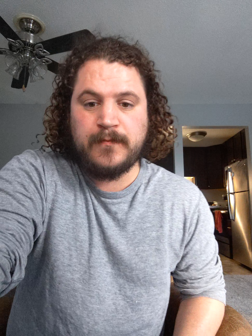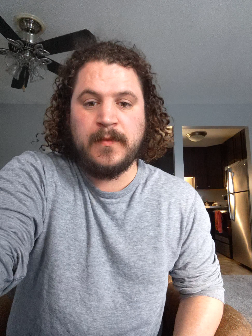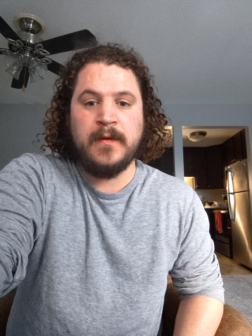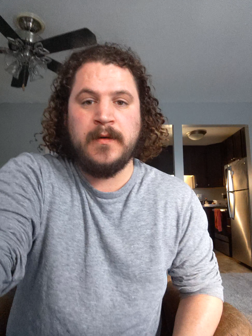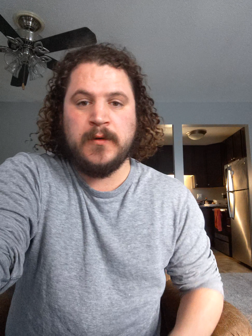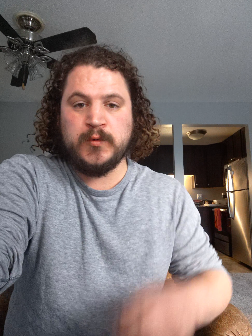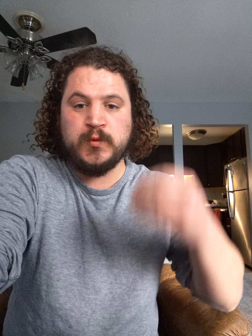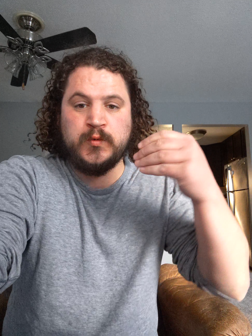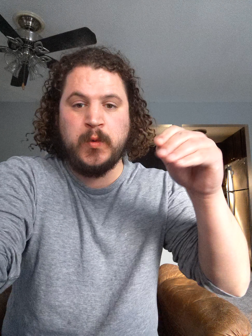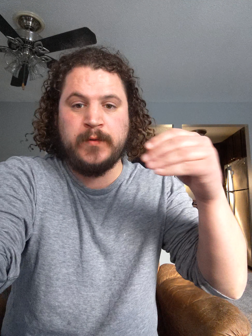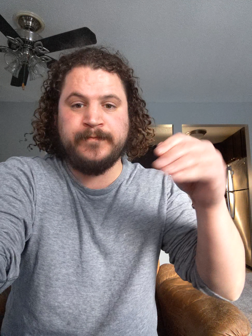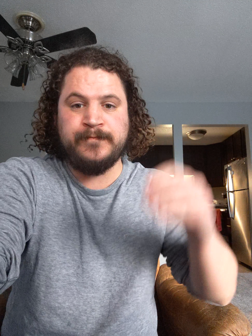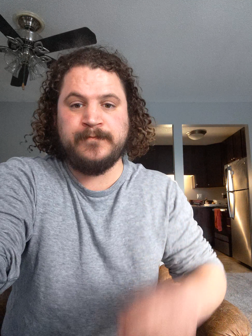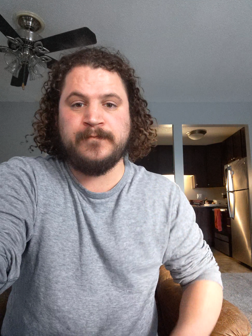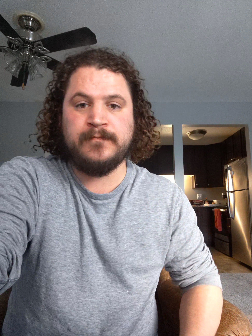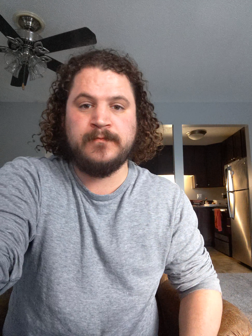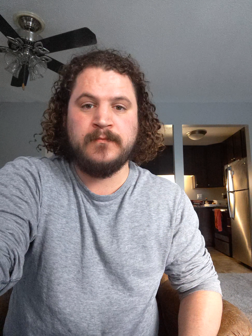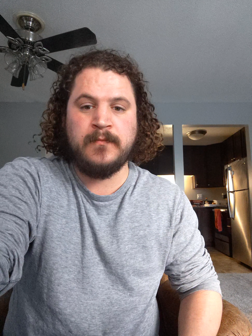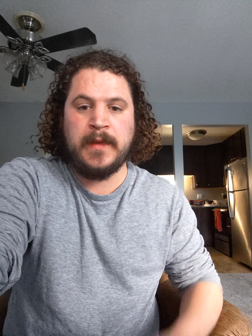store